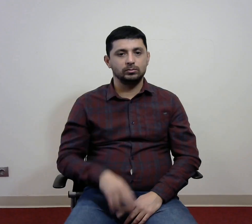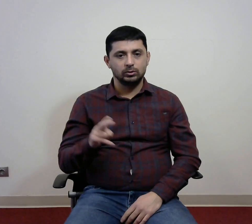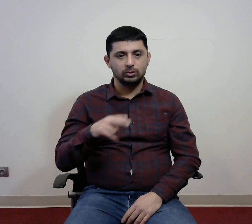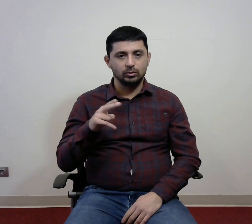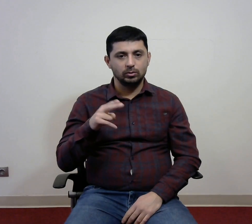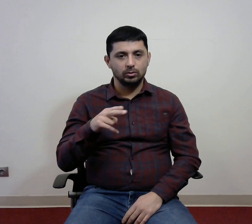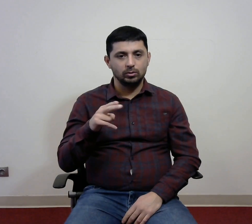D